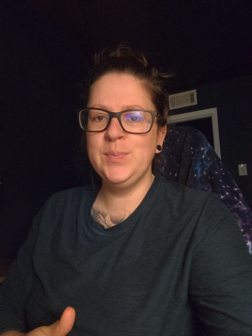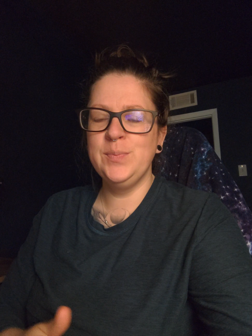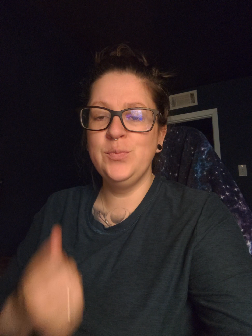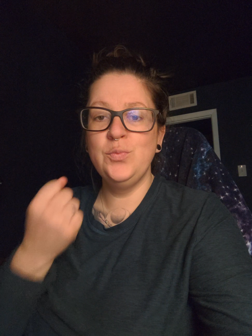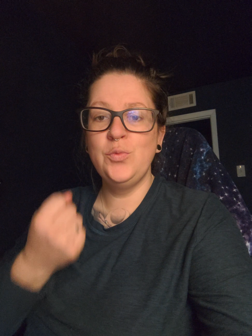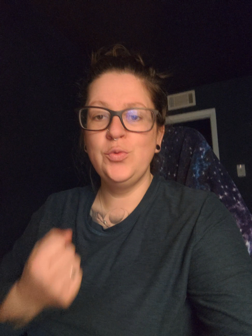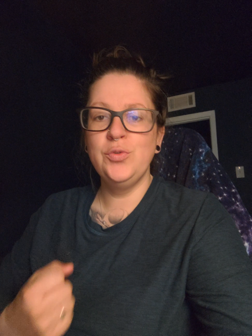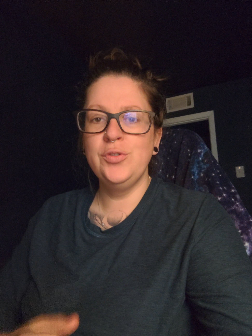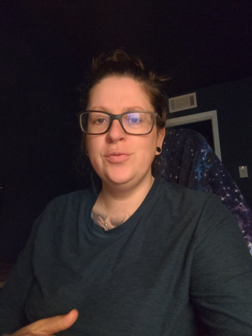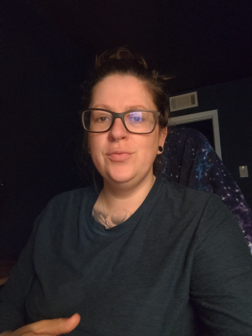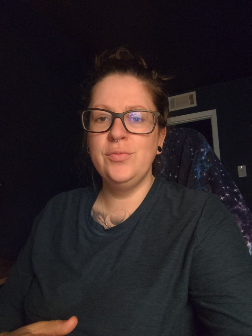drawer